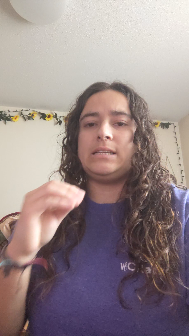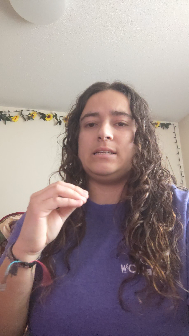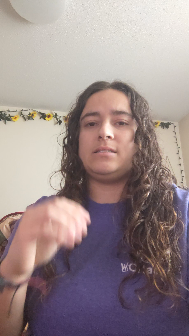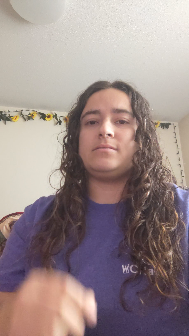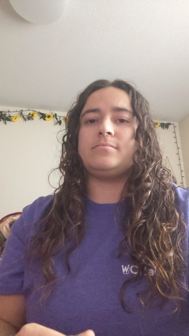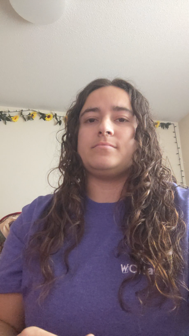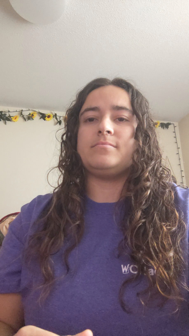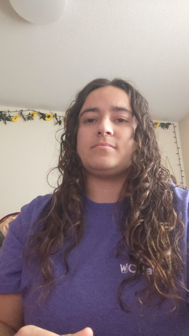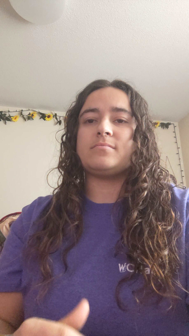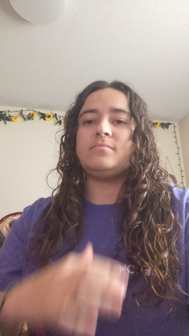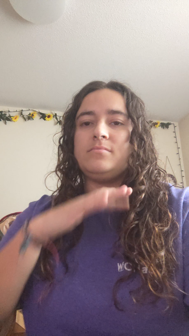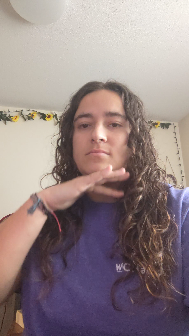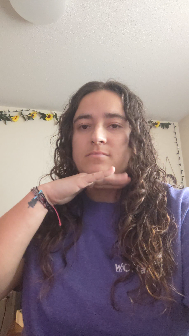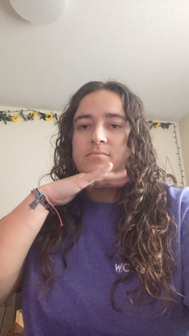naughty